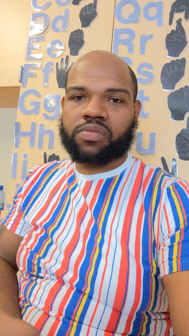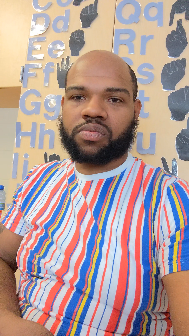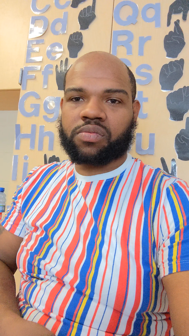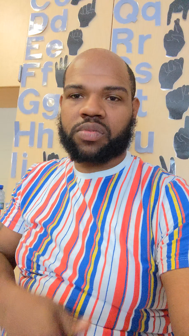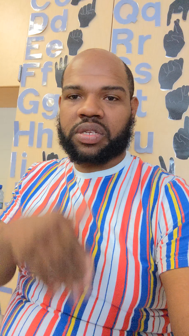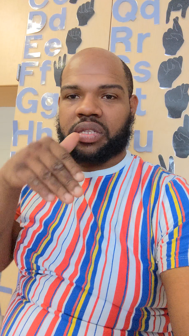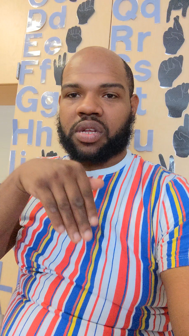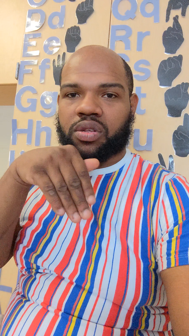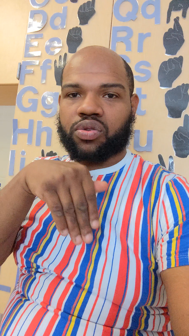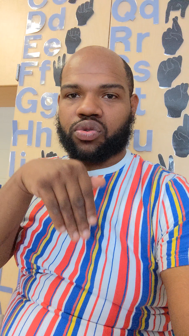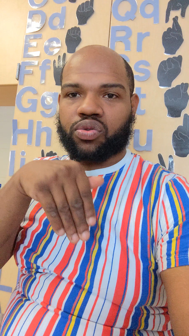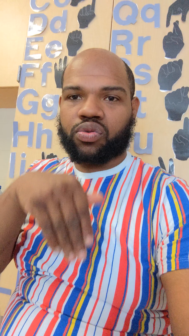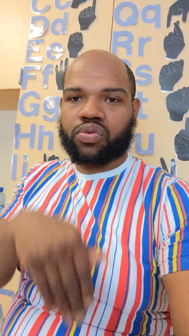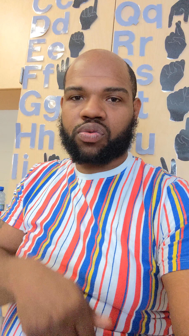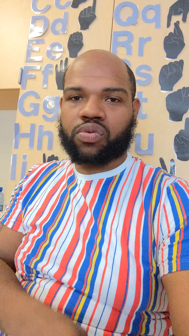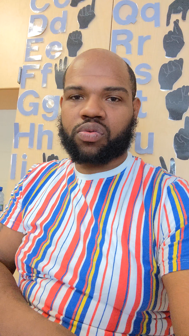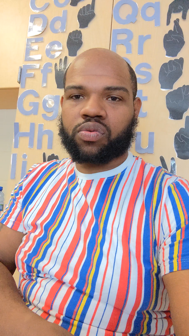doctor